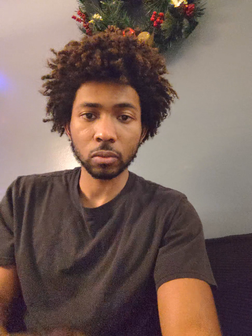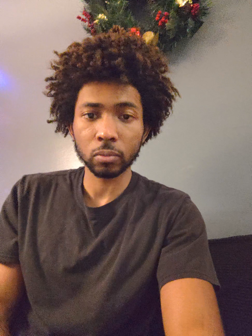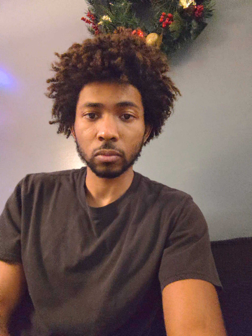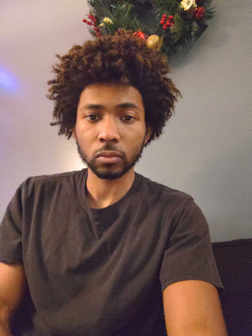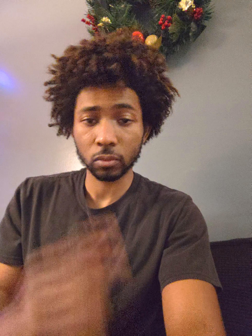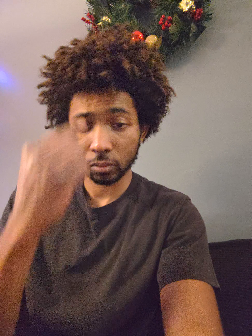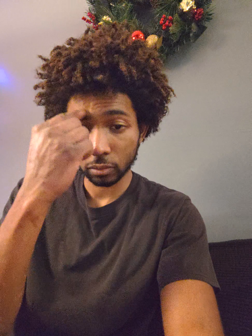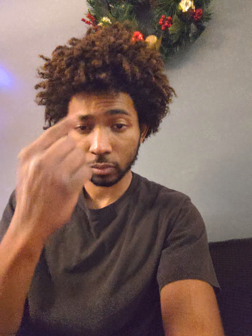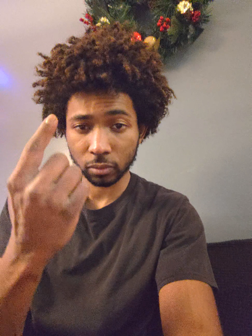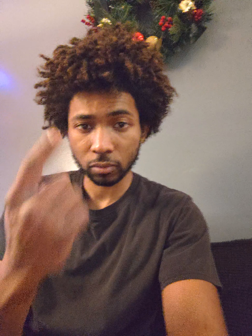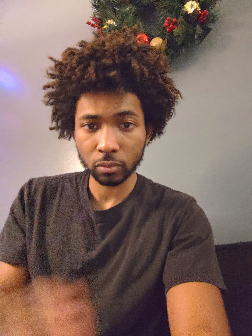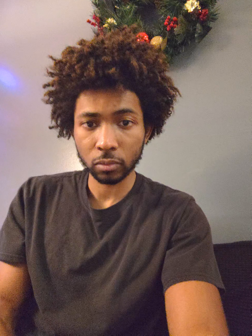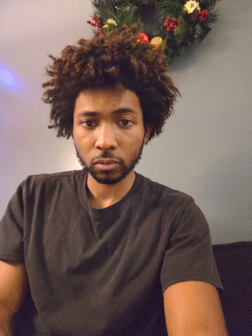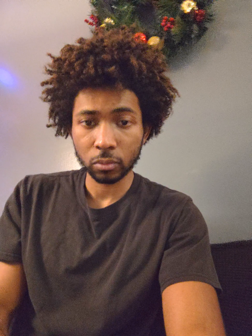penny